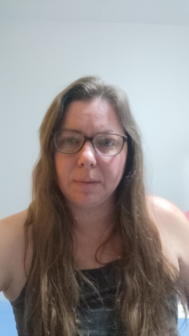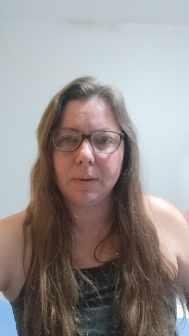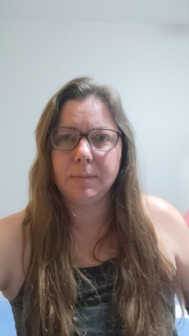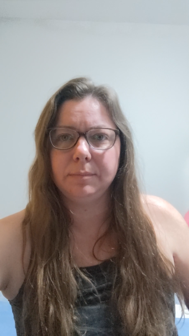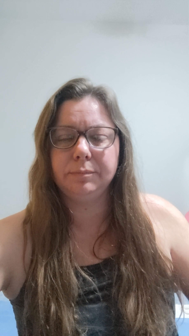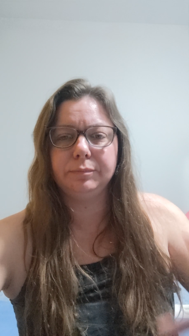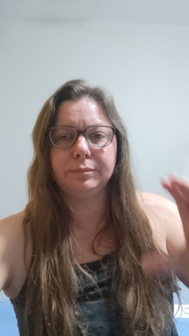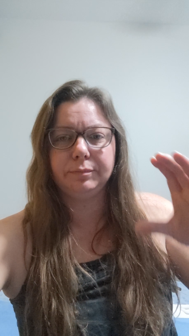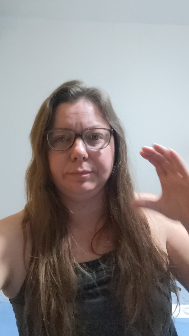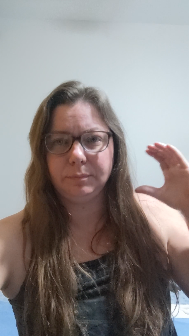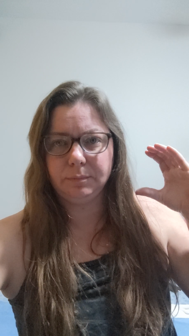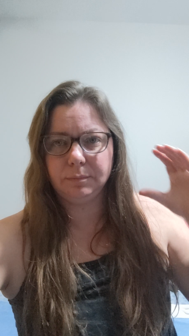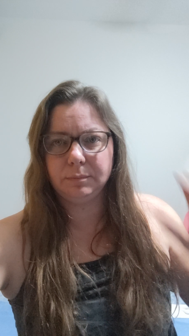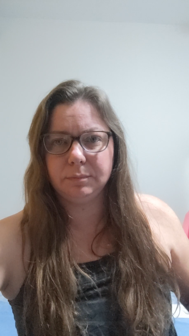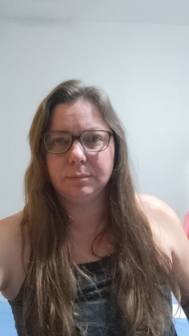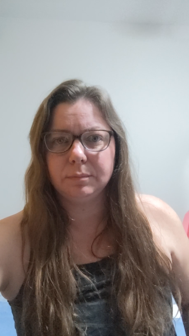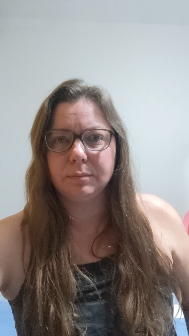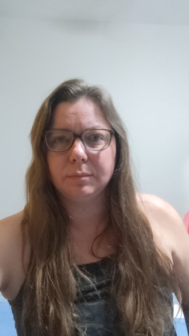bus